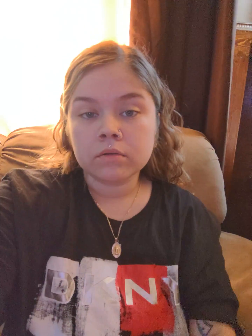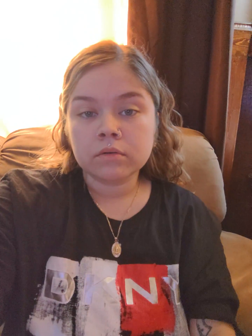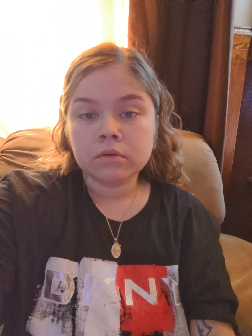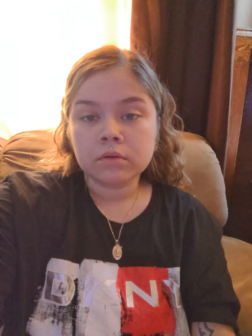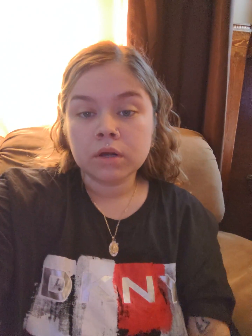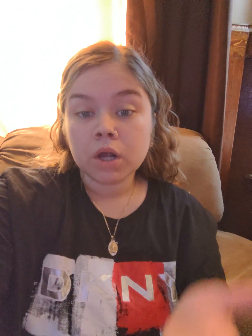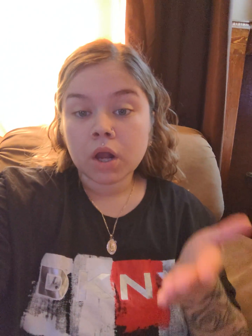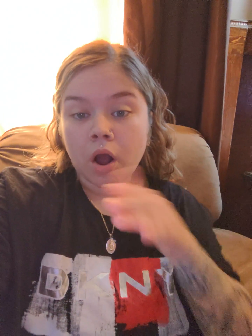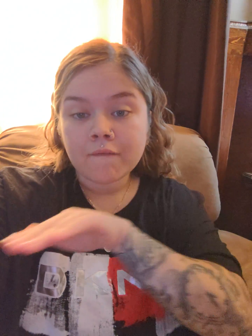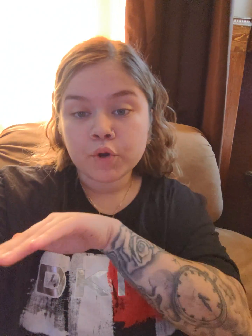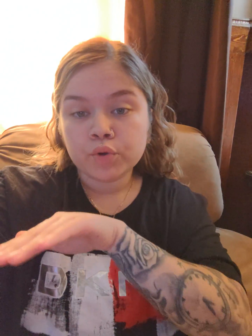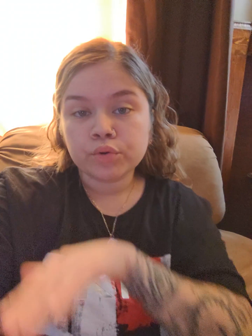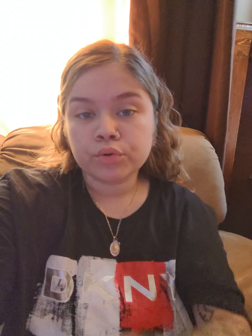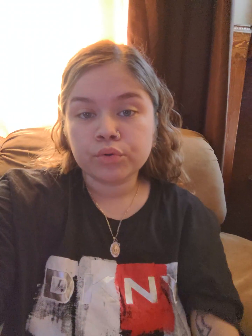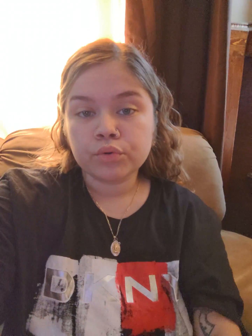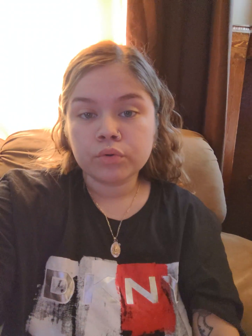cover